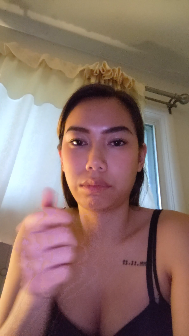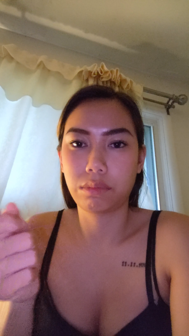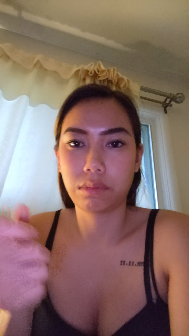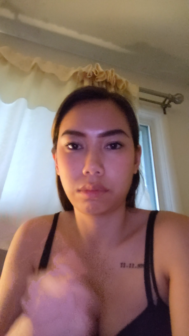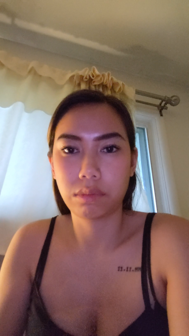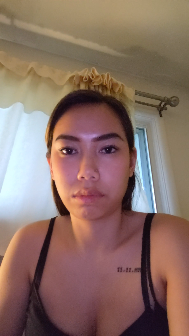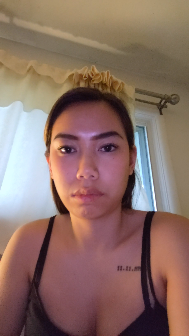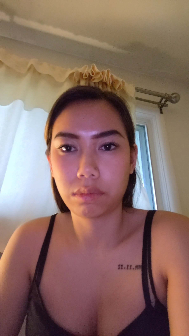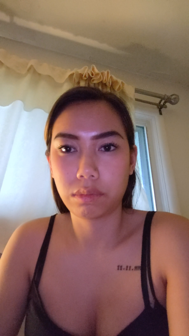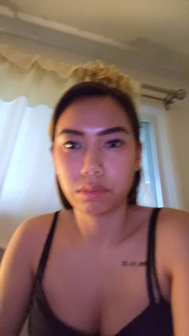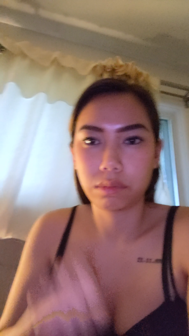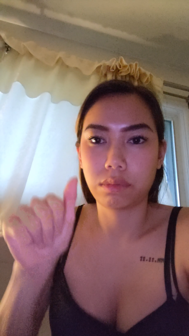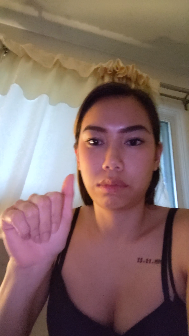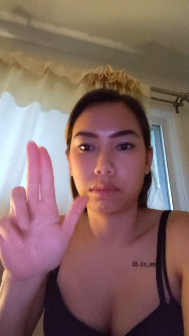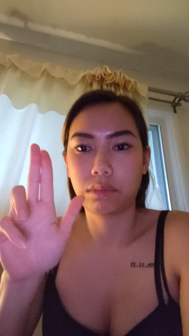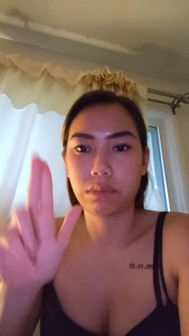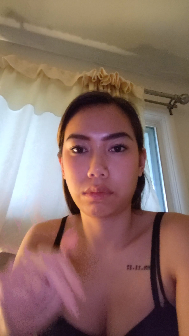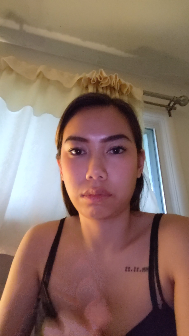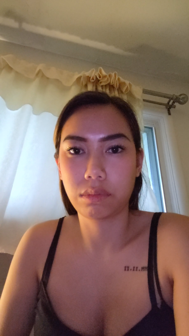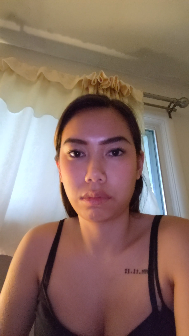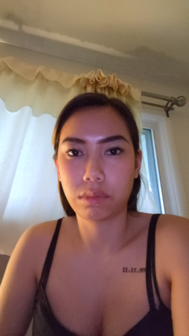lick